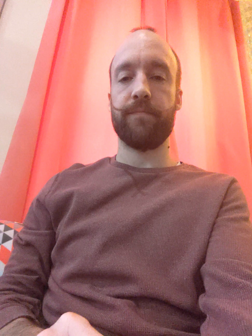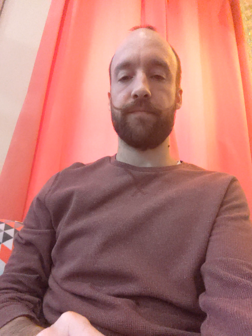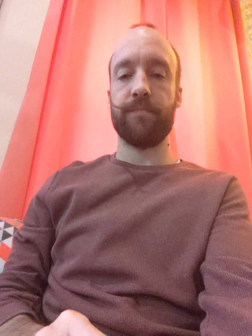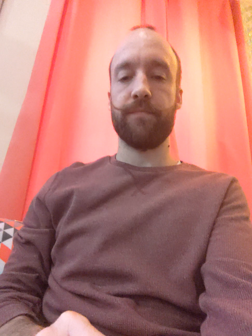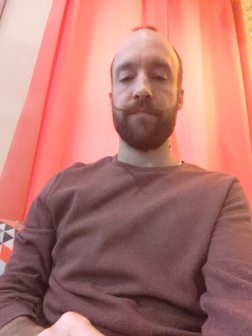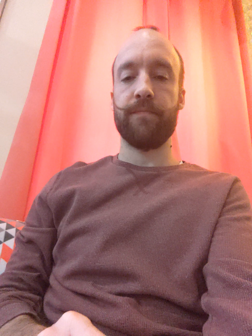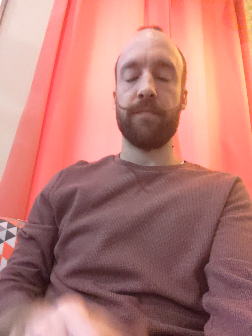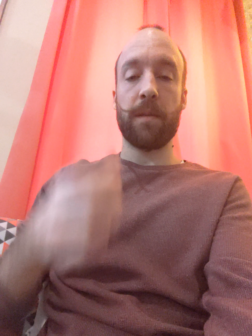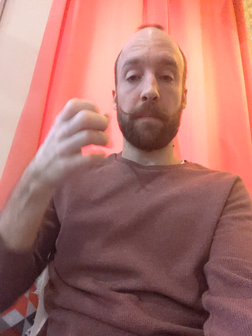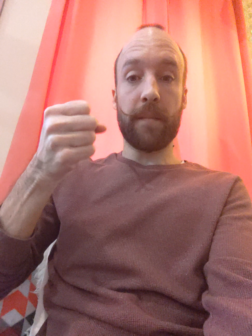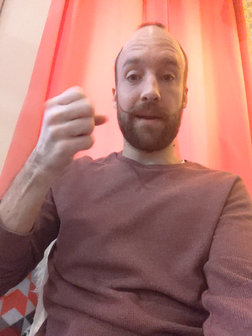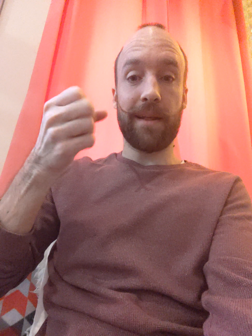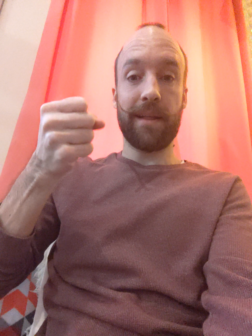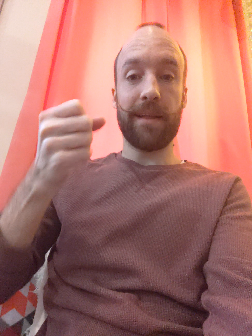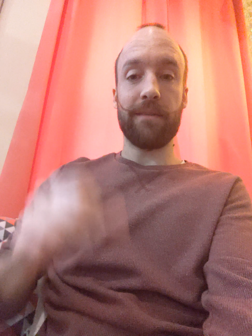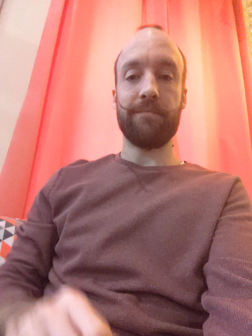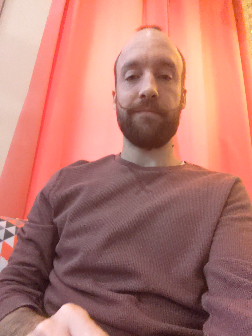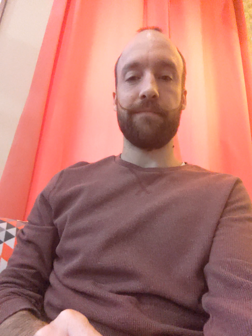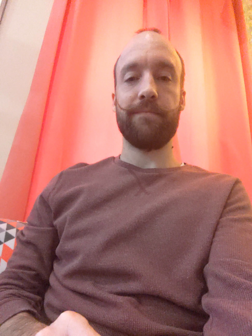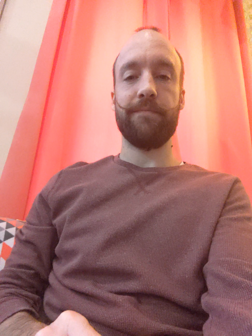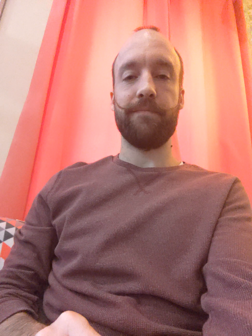milk